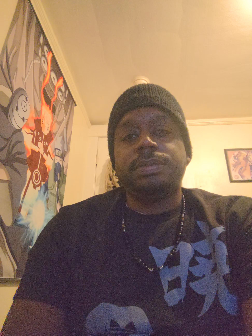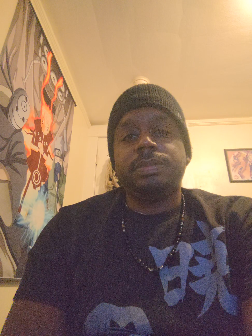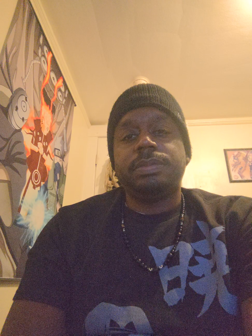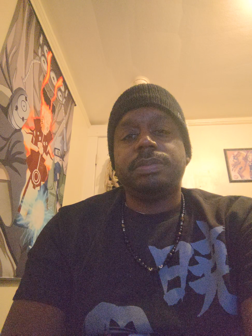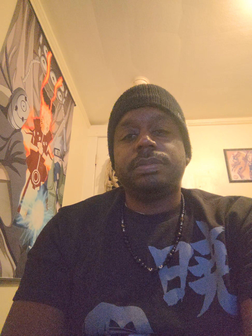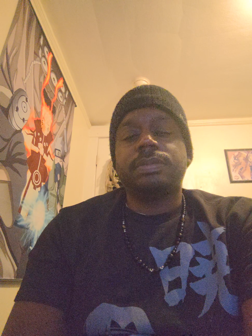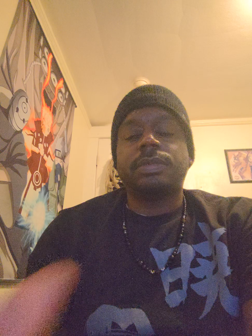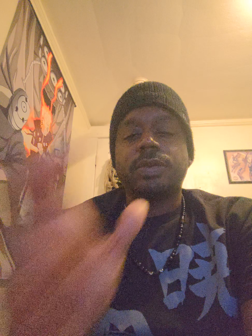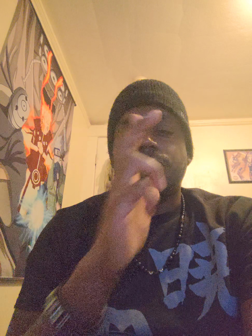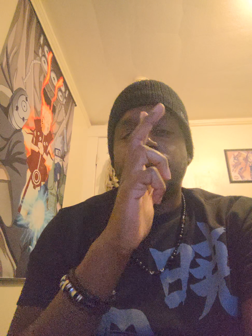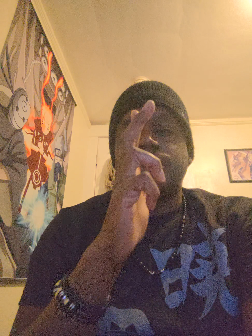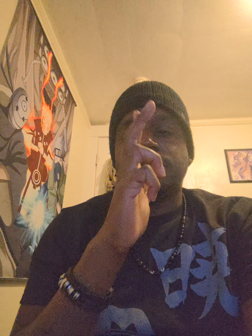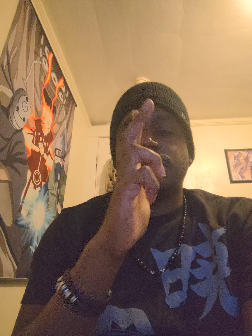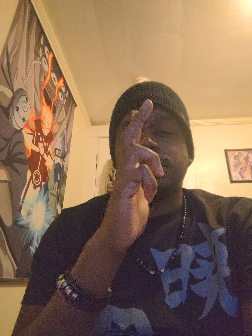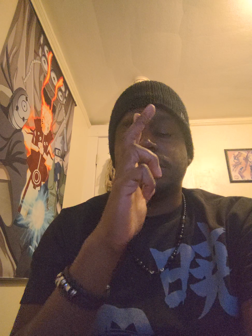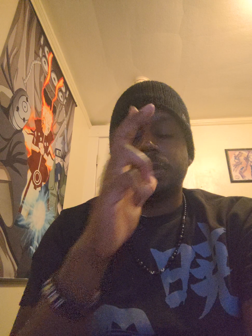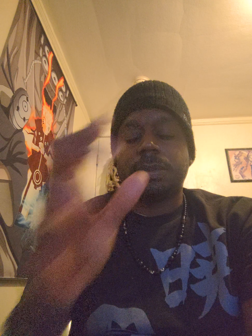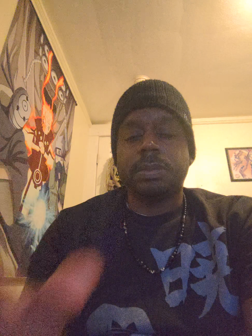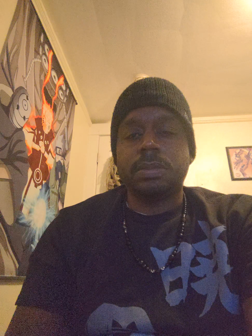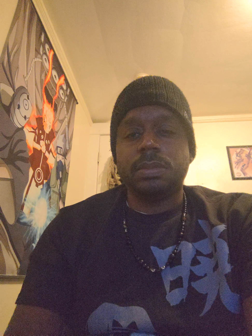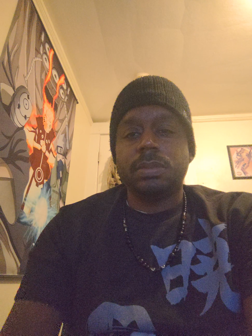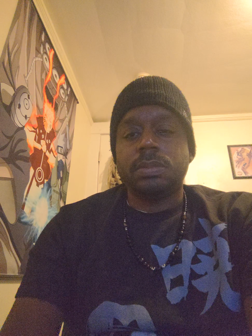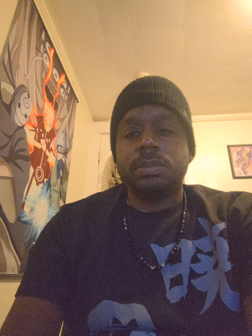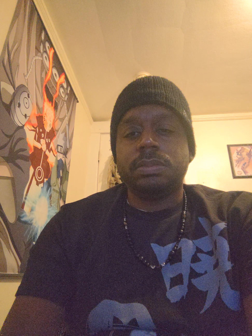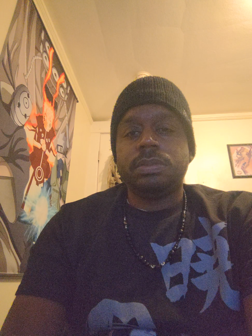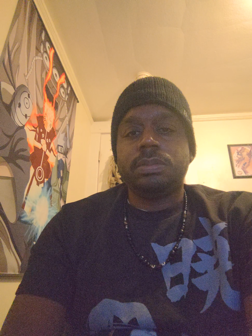hen